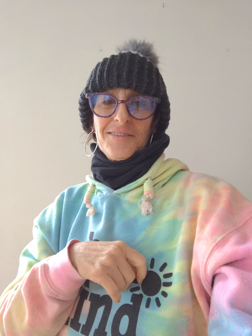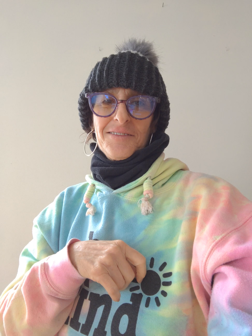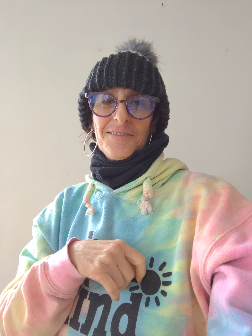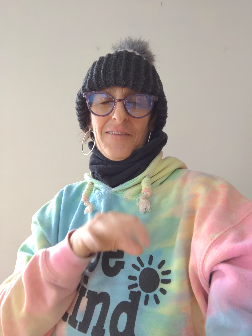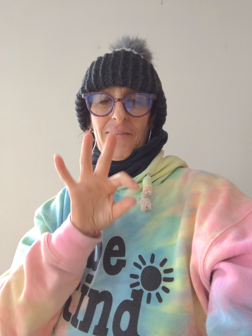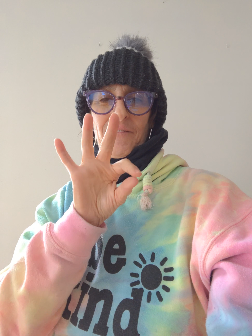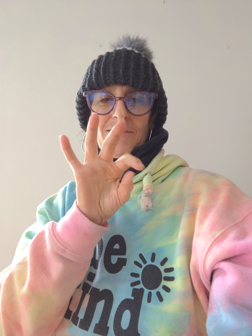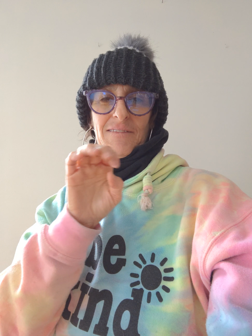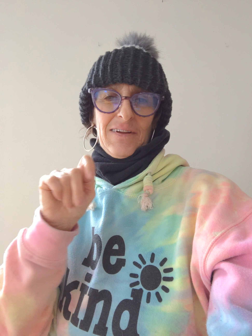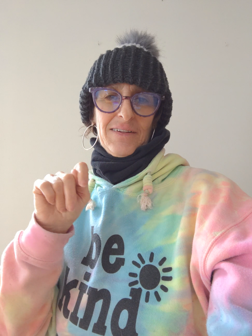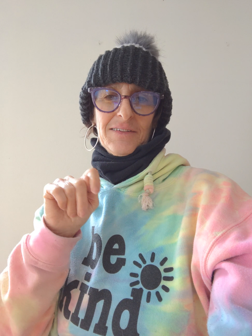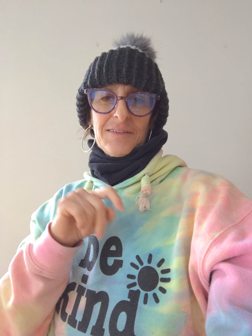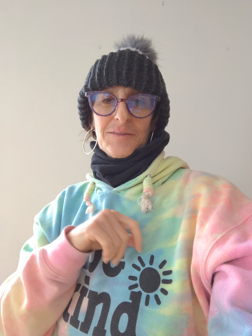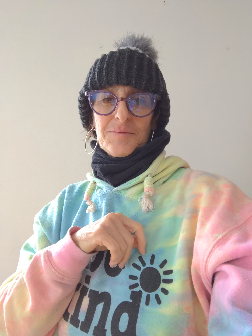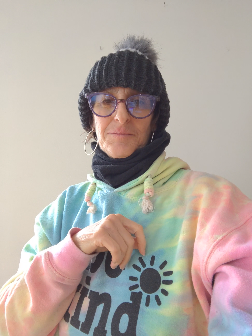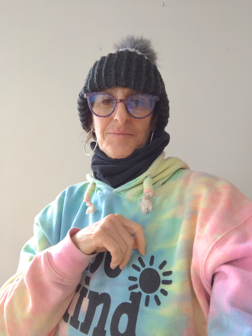feet